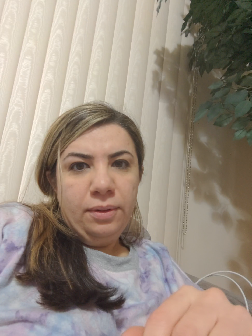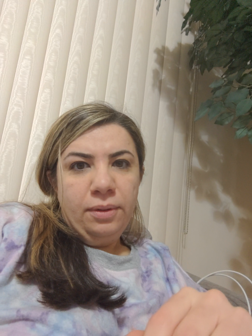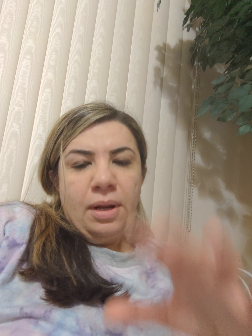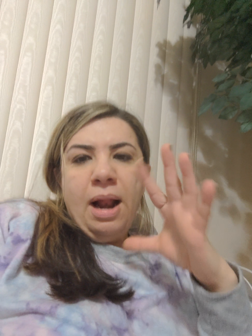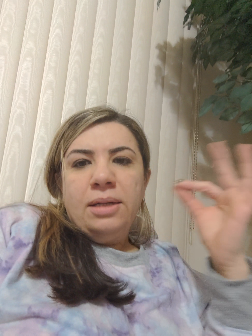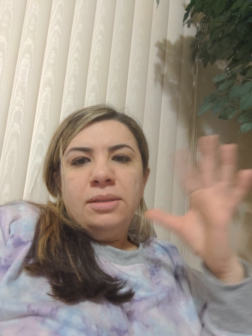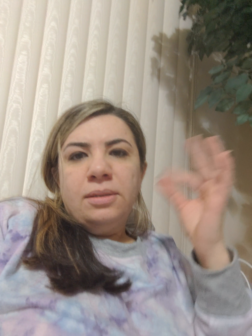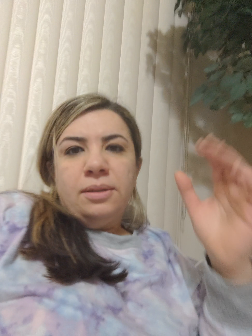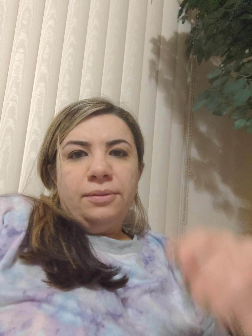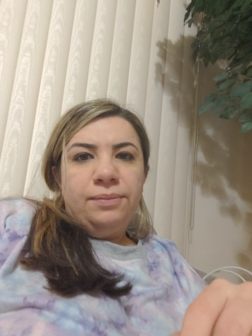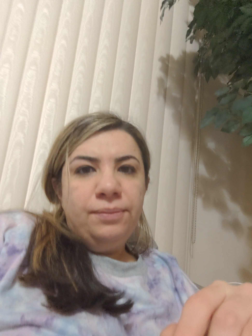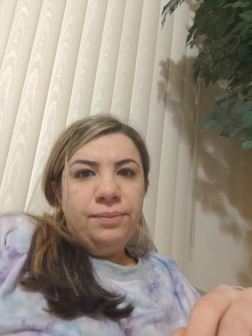cat